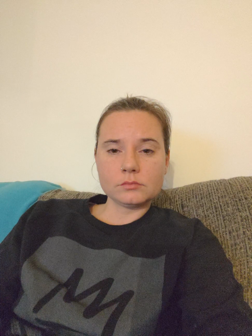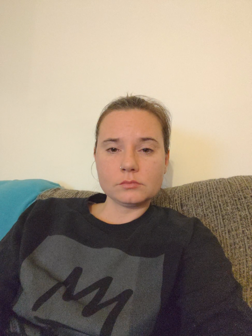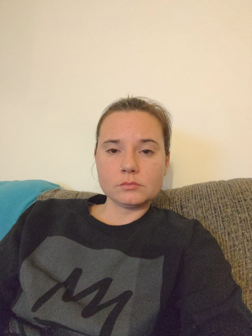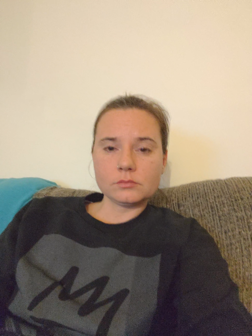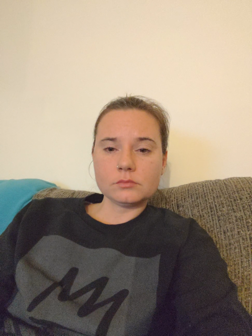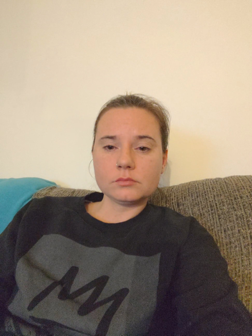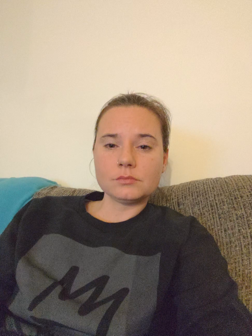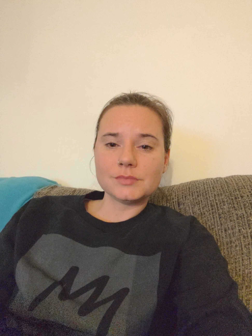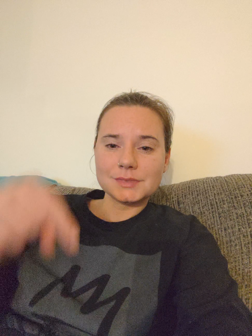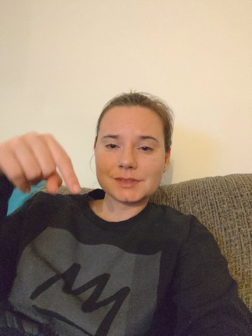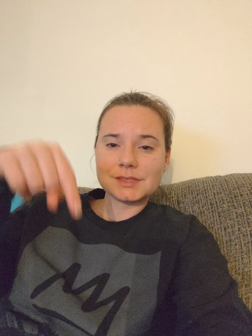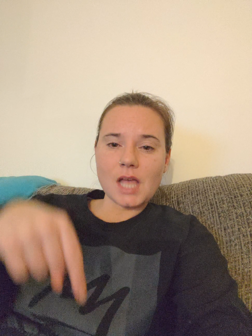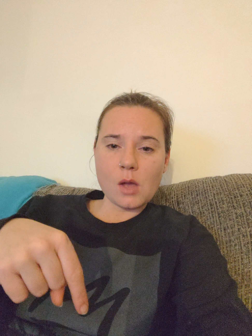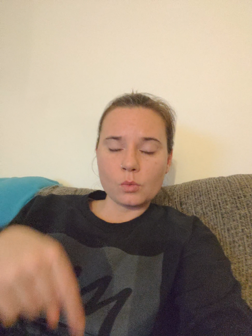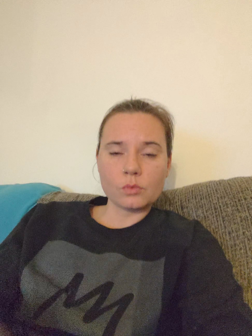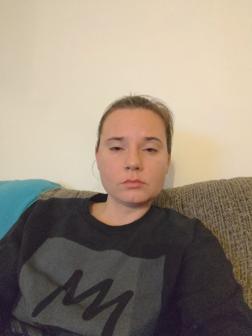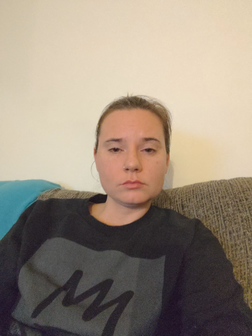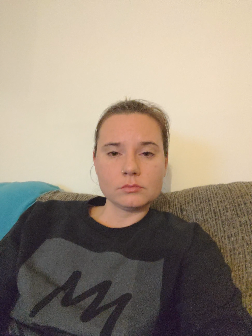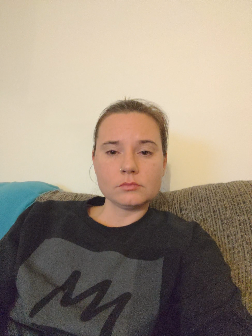down